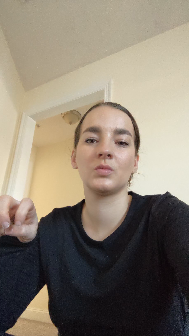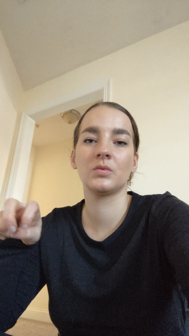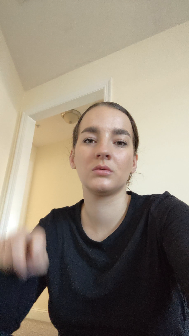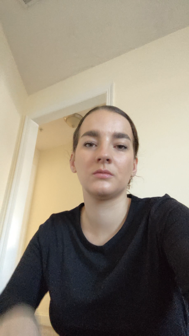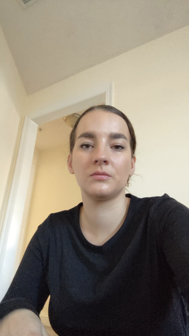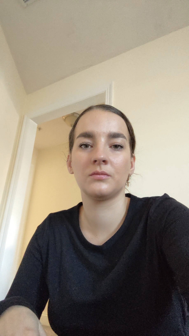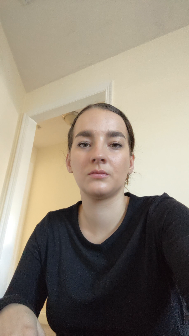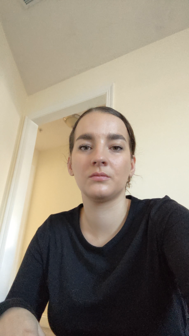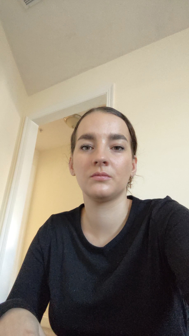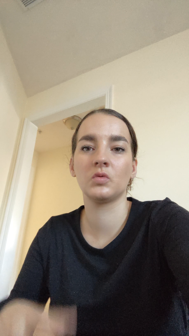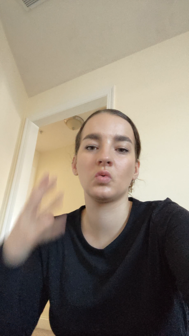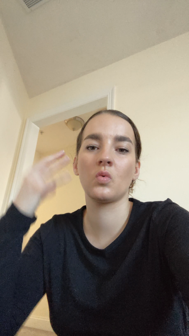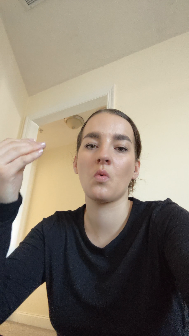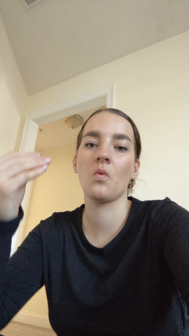going to